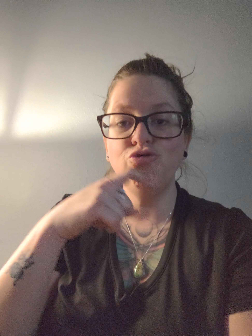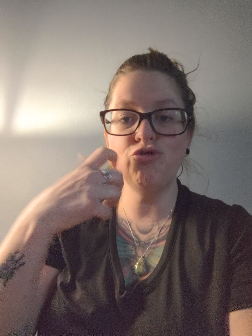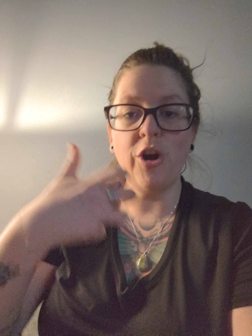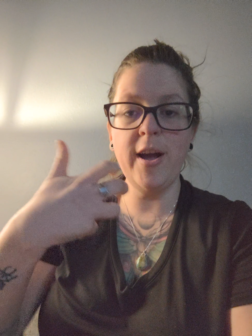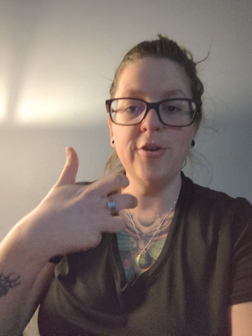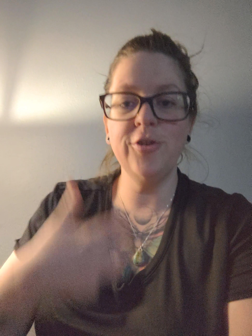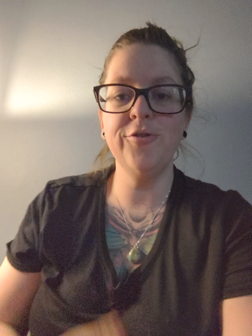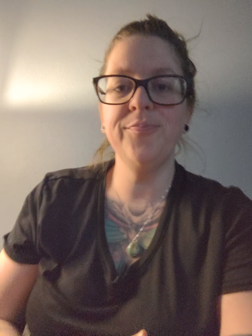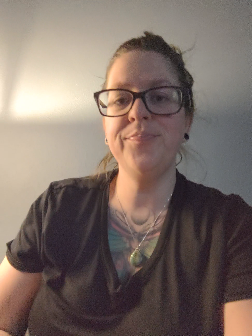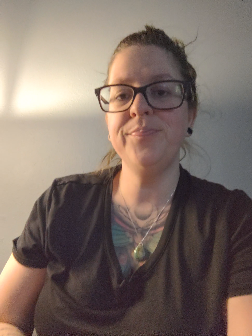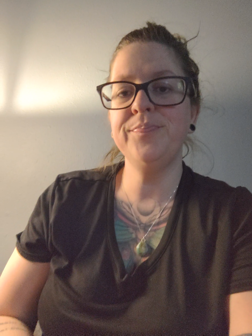dryer